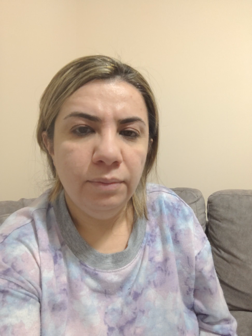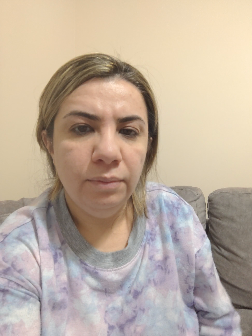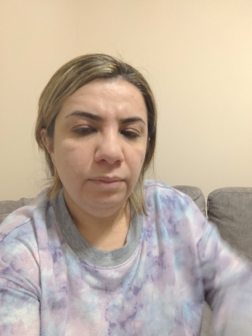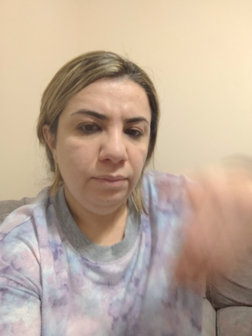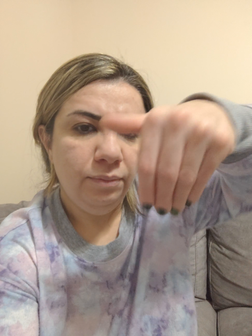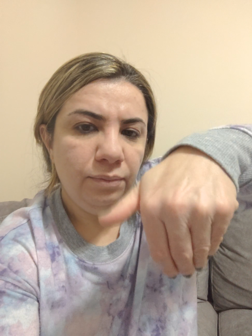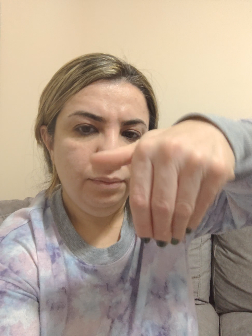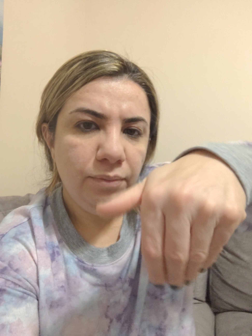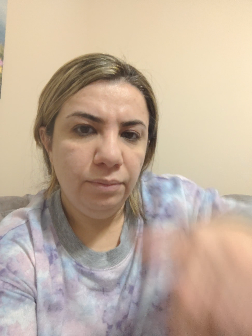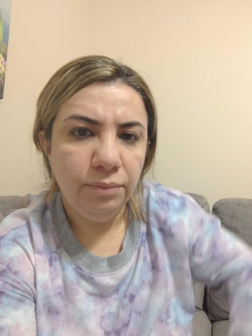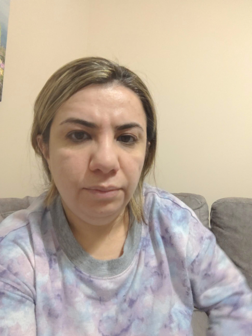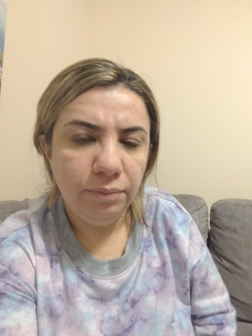night